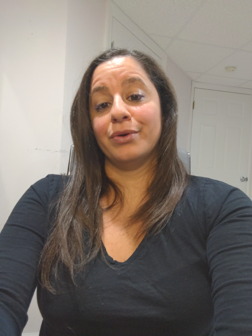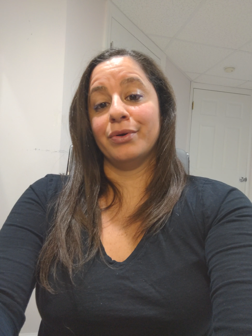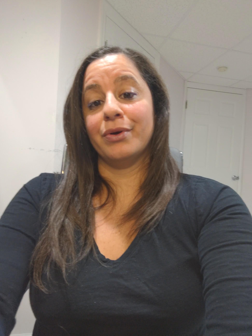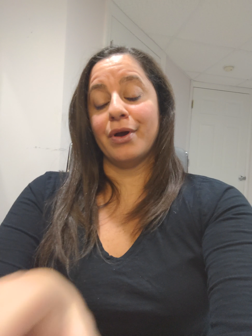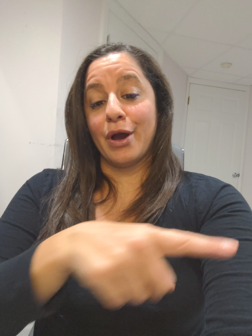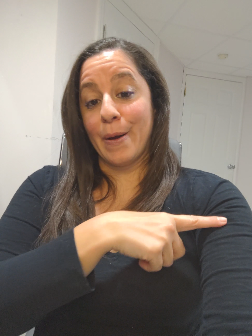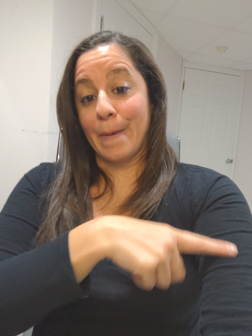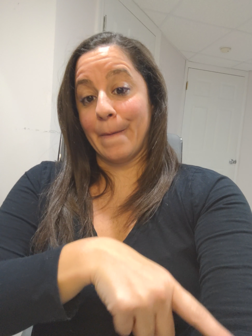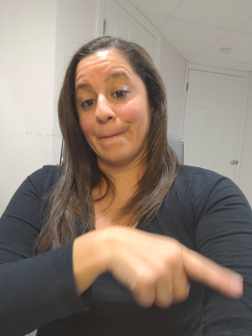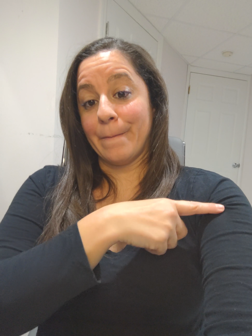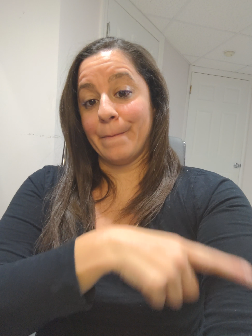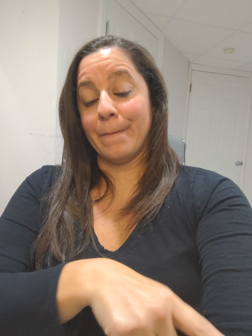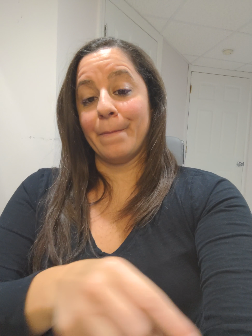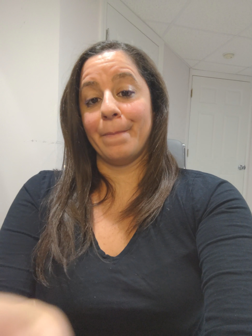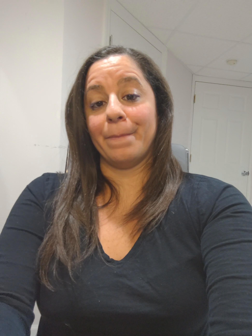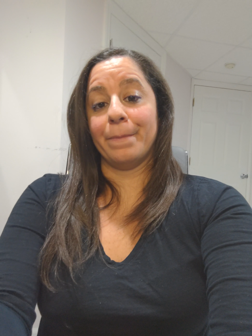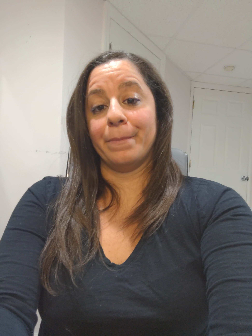arm